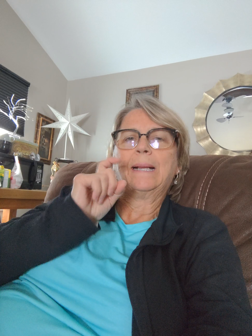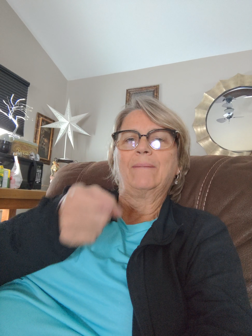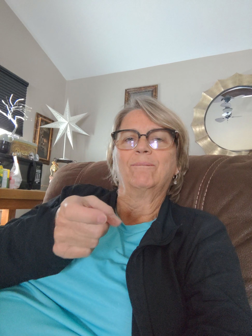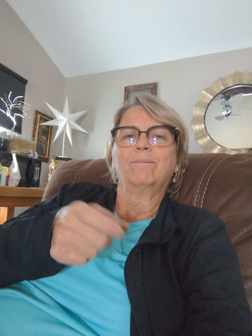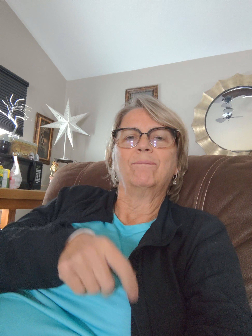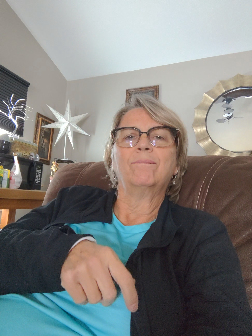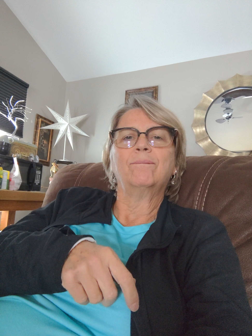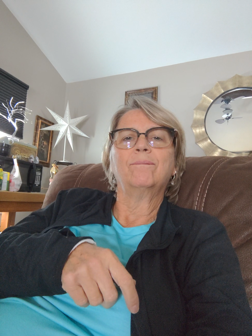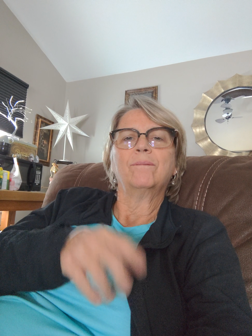gift